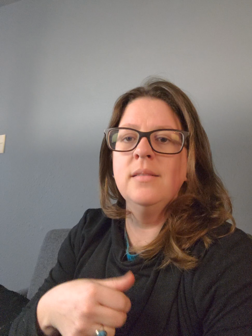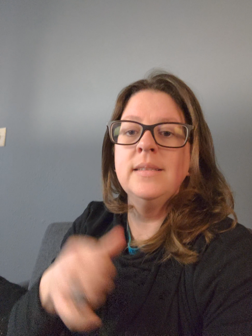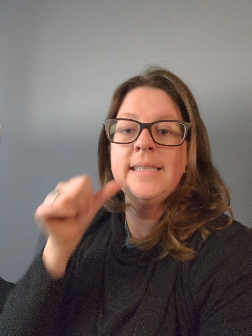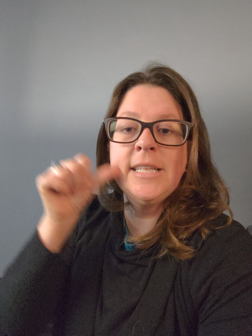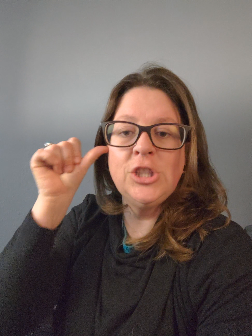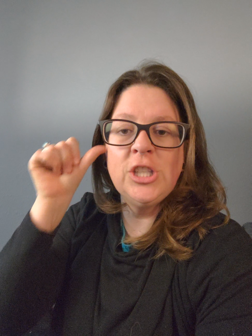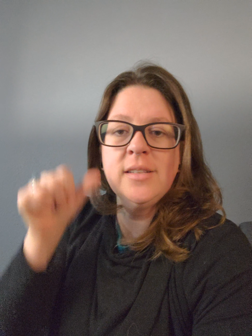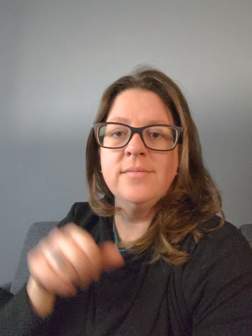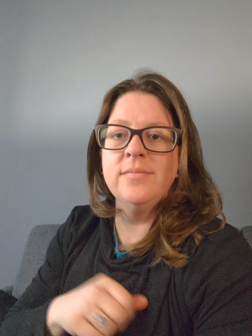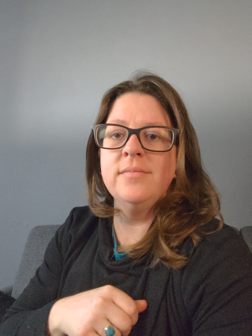yesterday